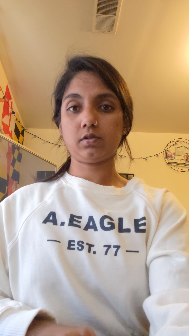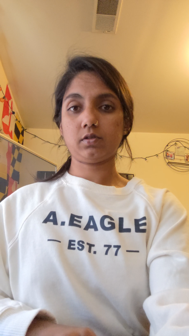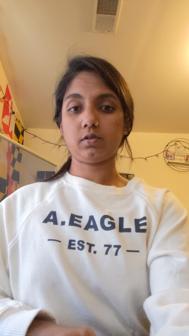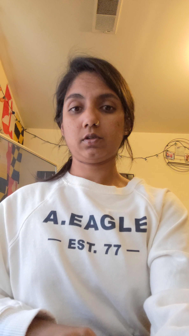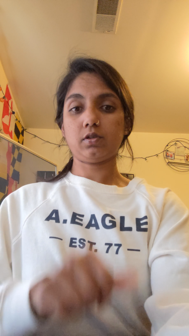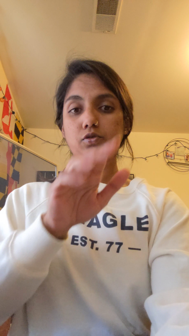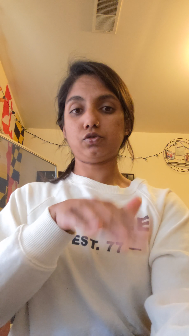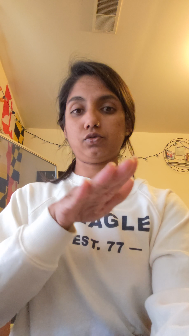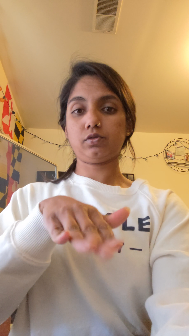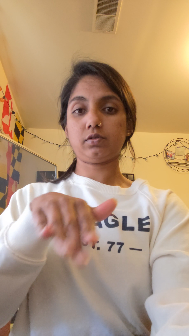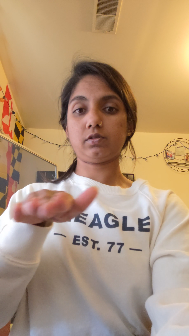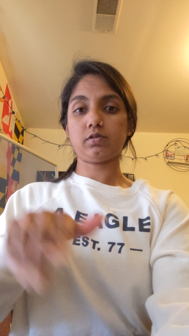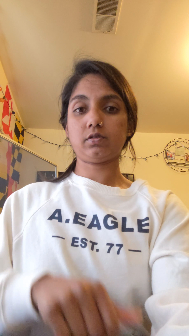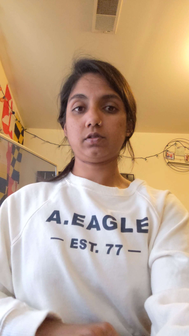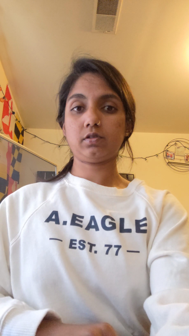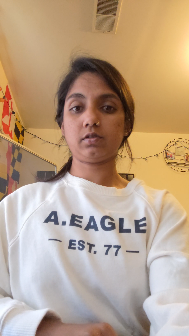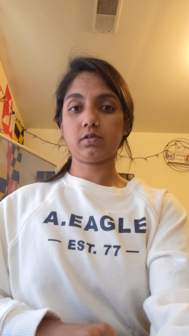children